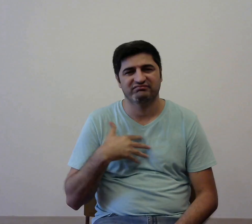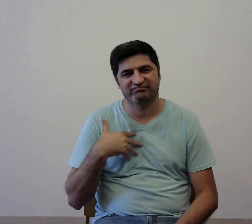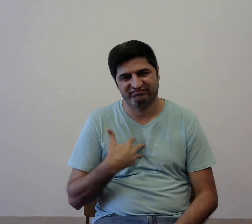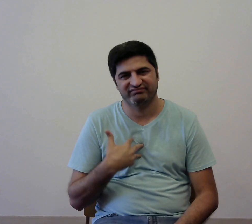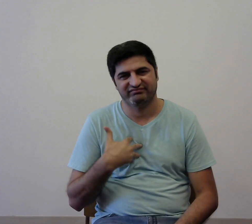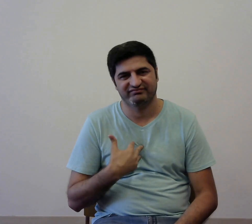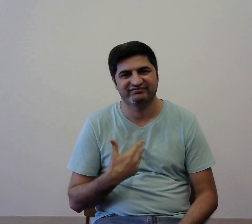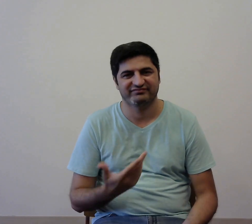subay